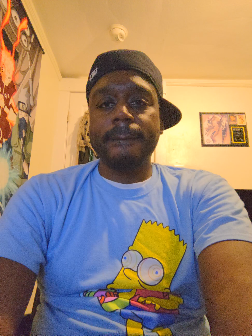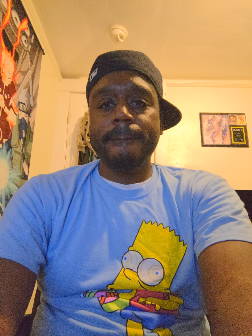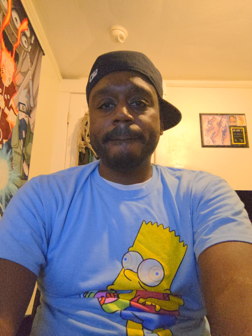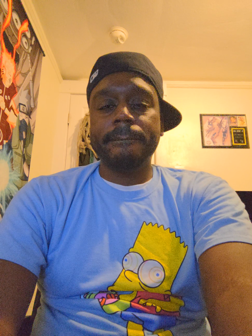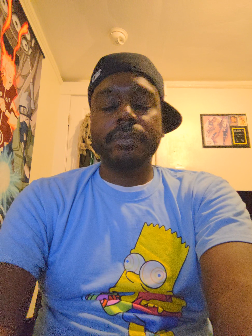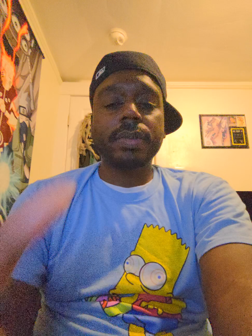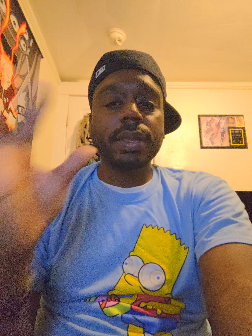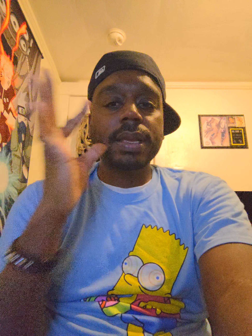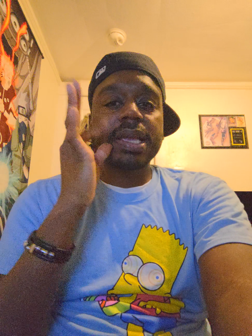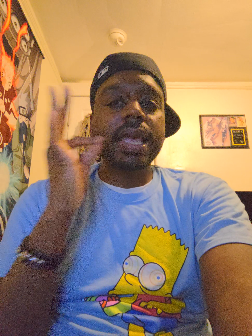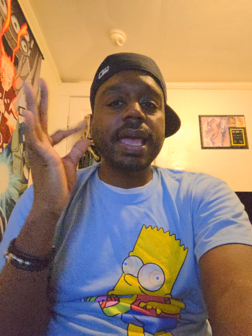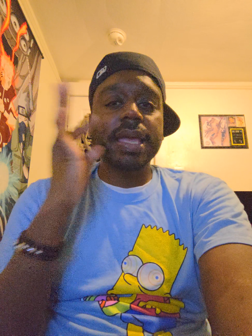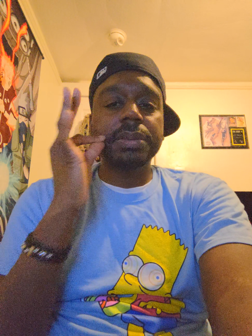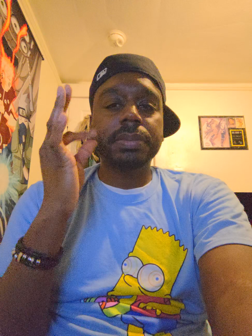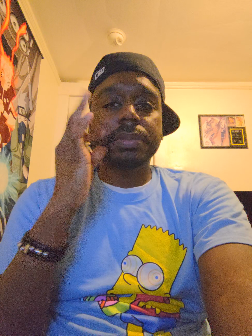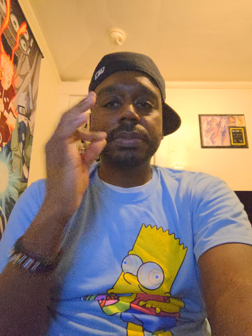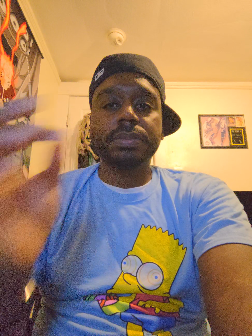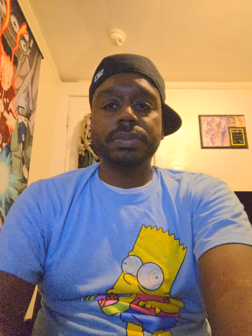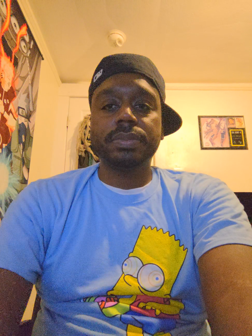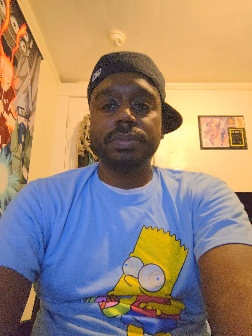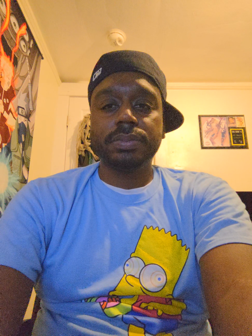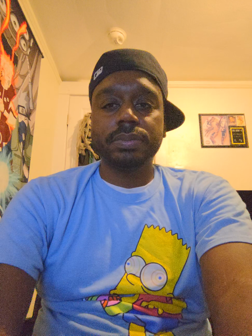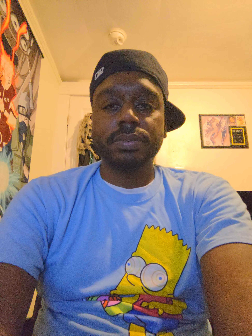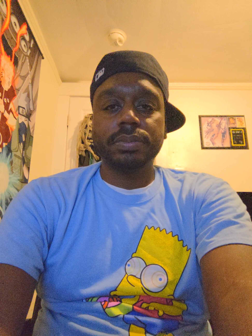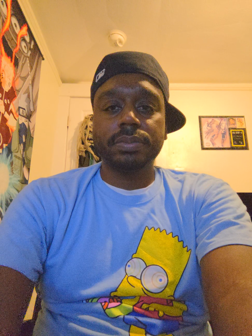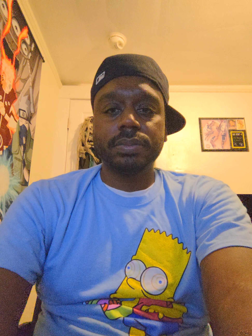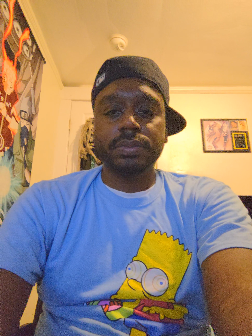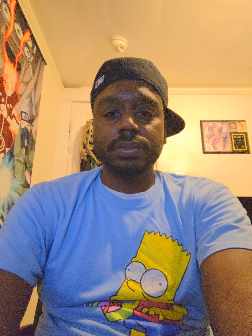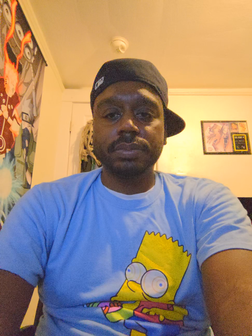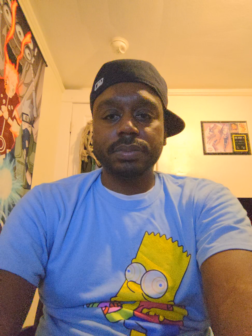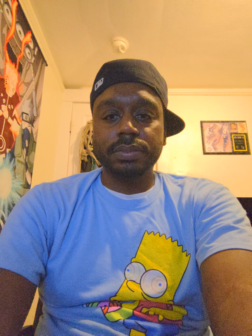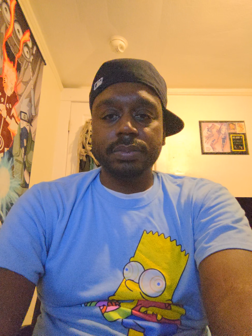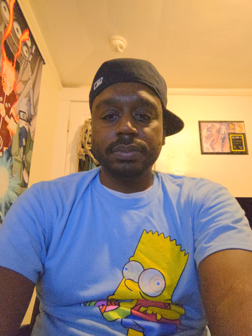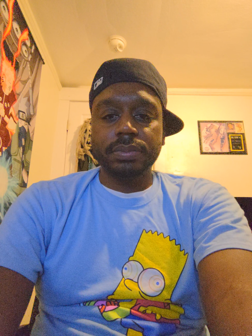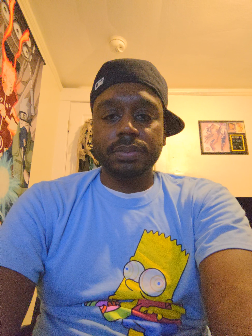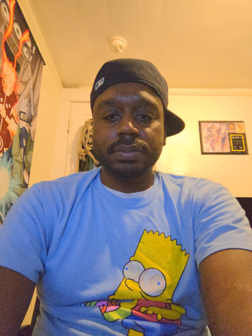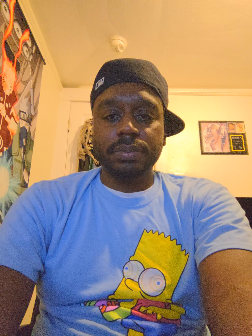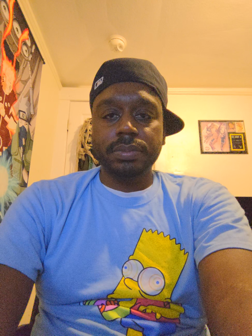cat